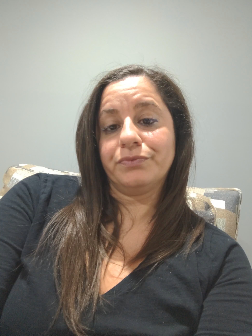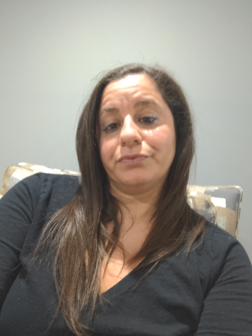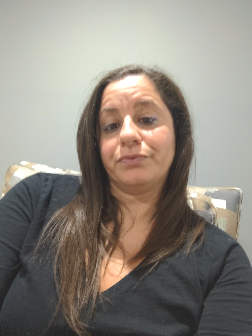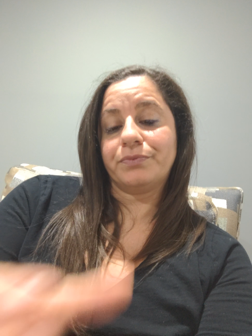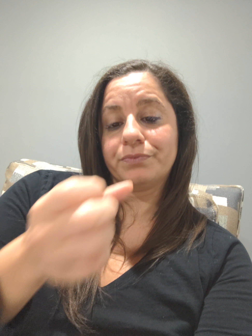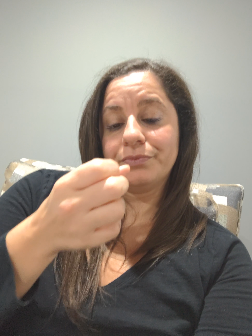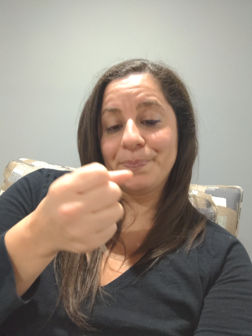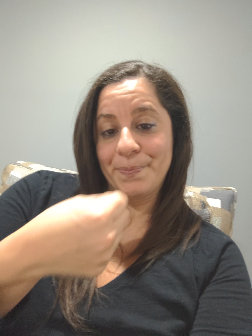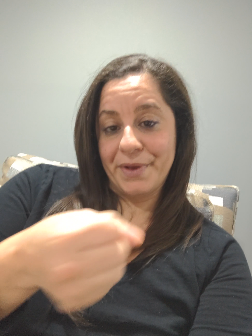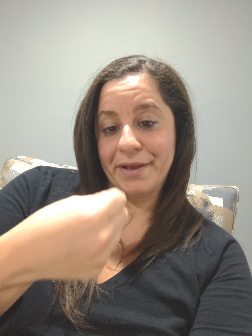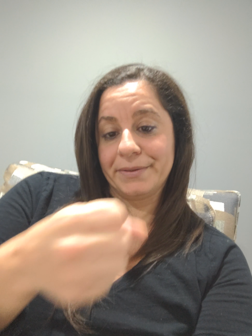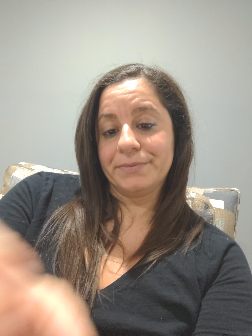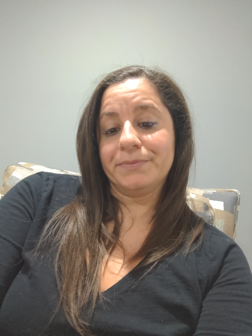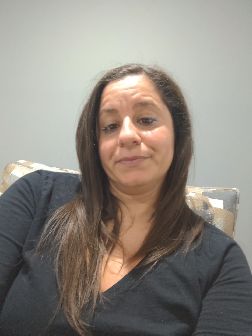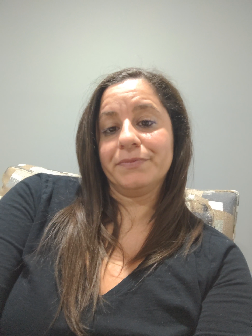make